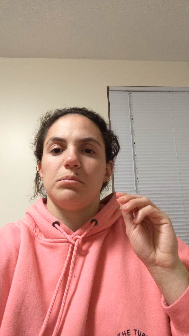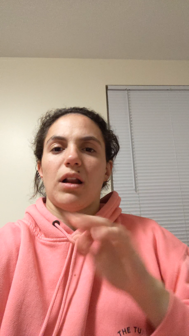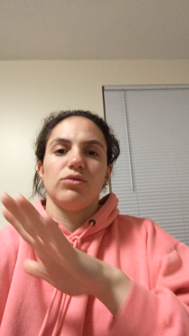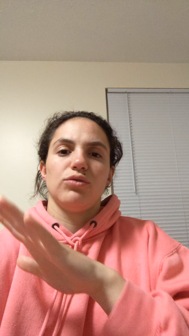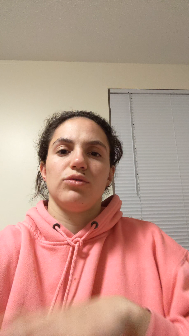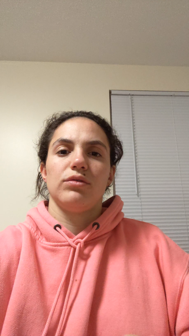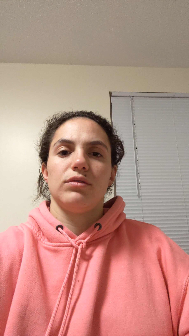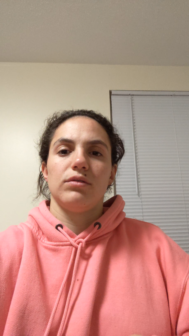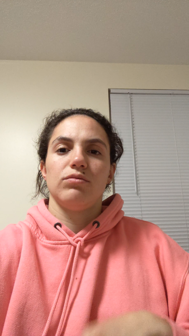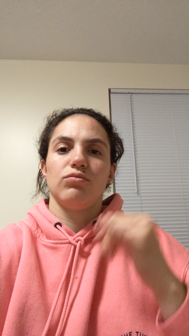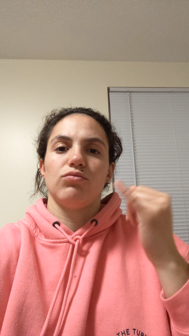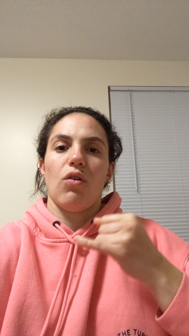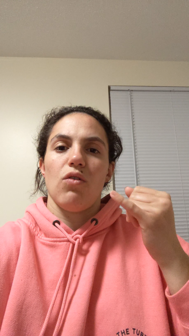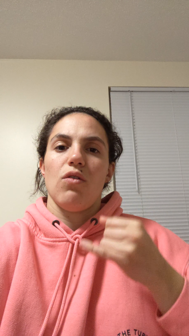draw